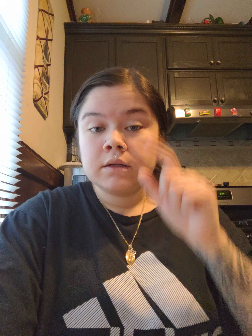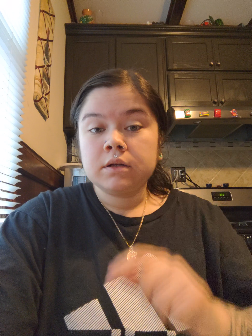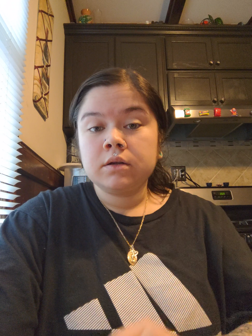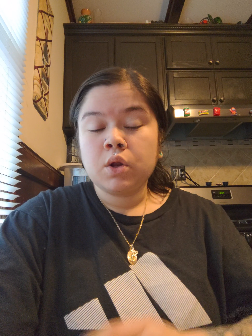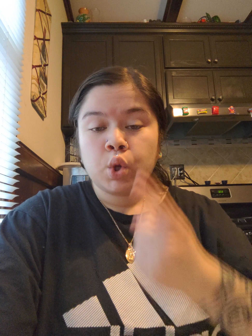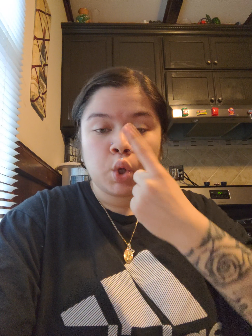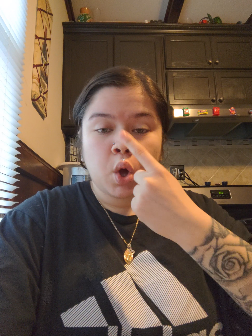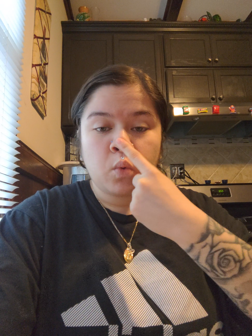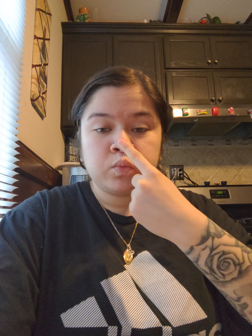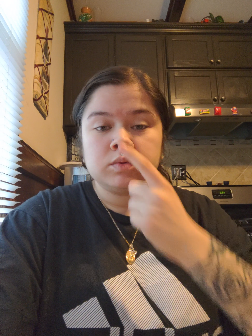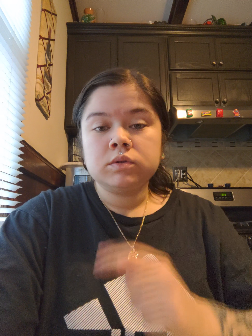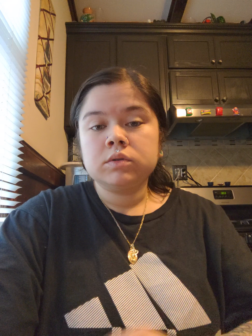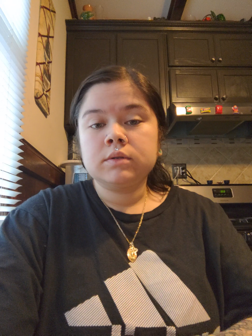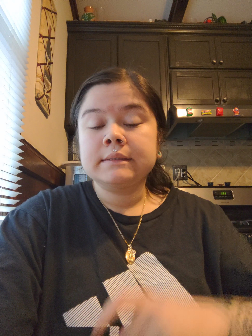nose